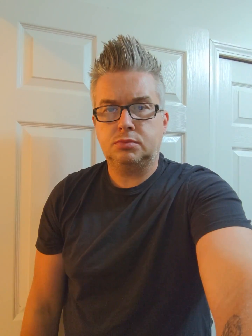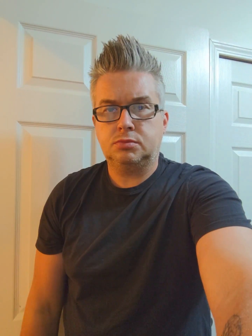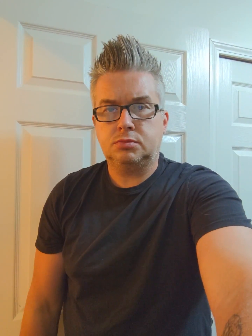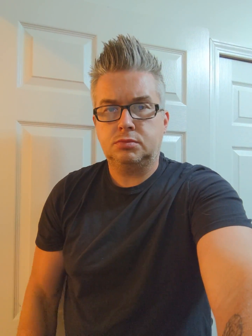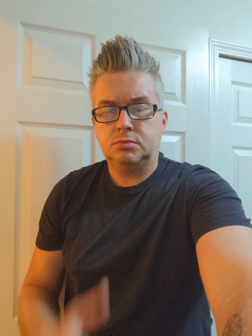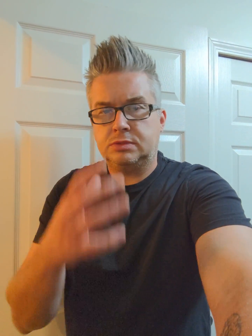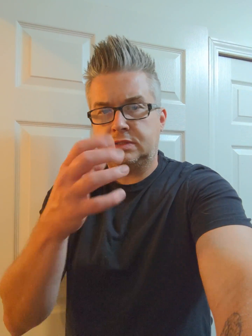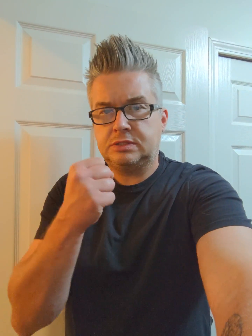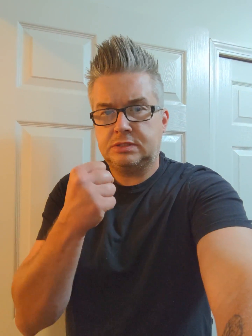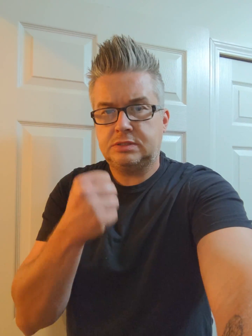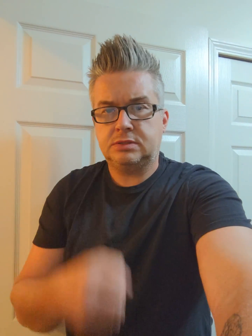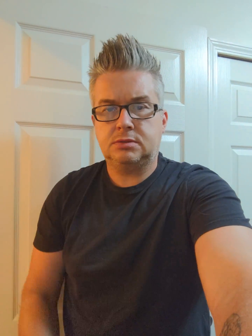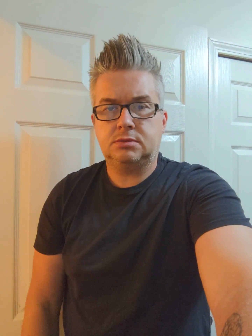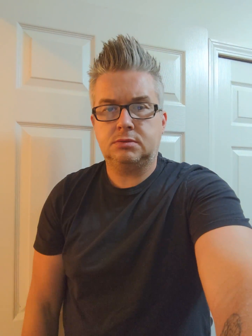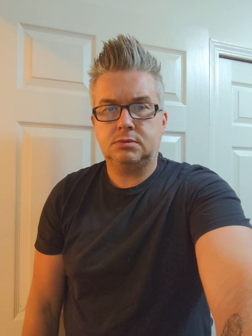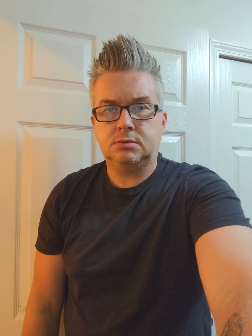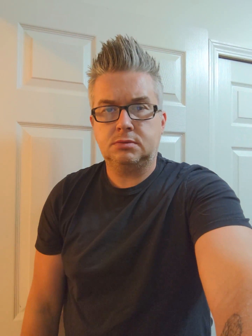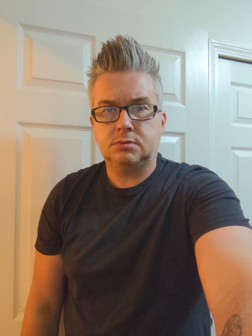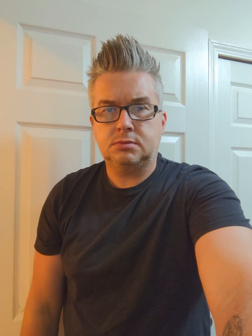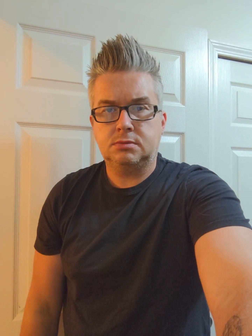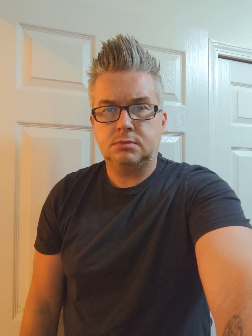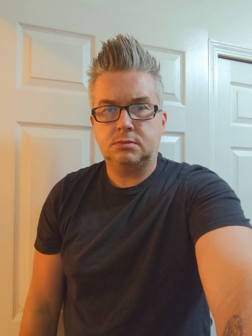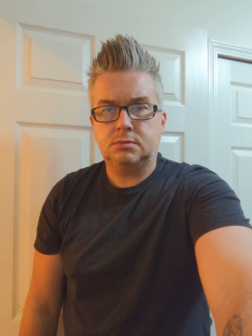get